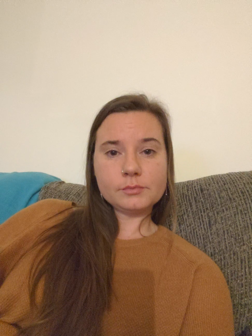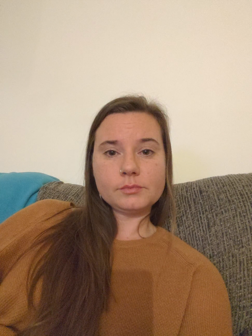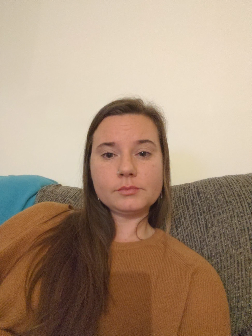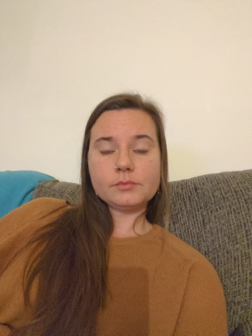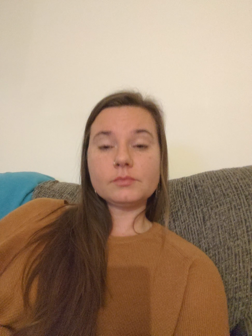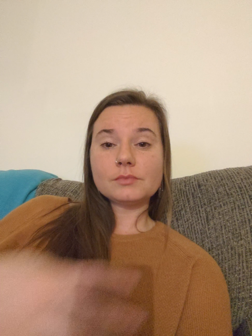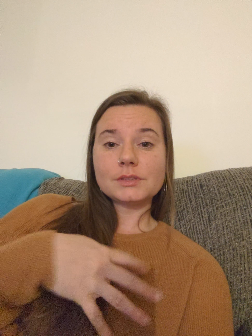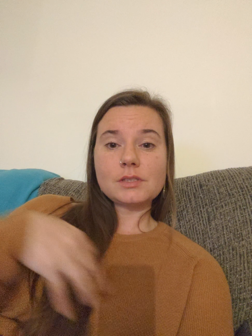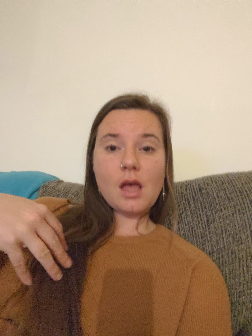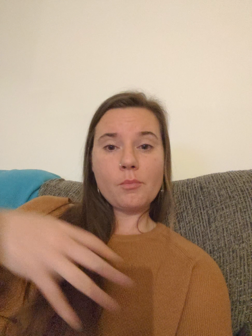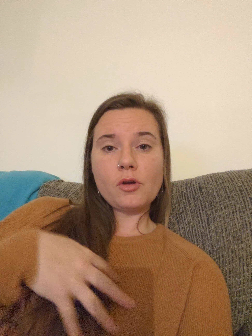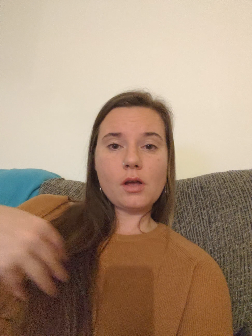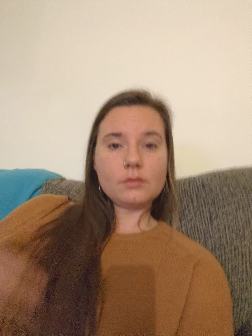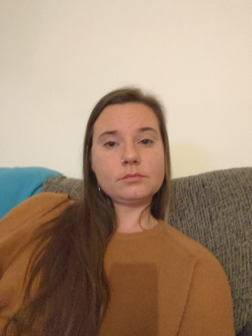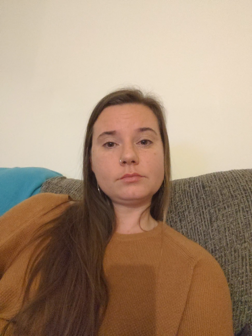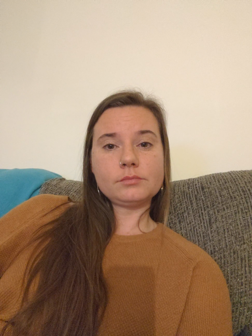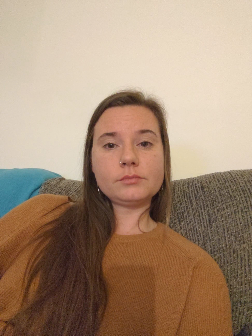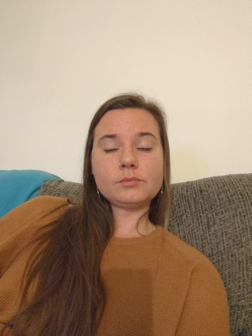zebra